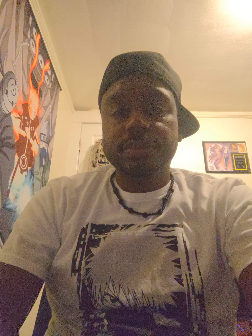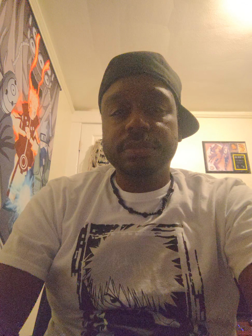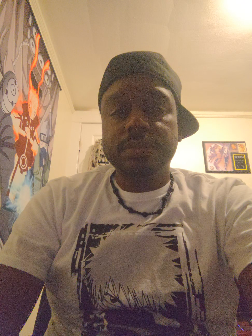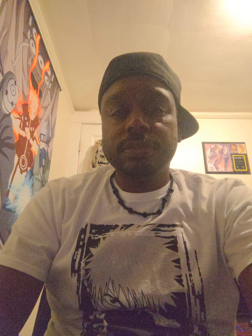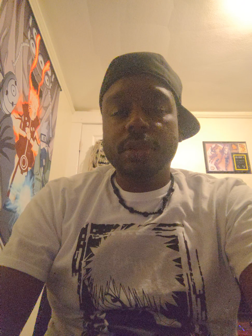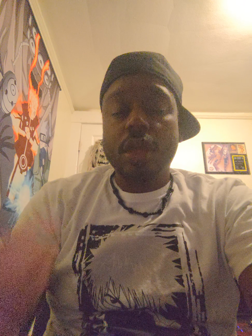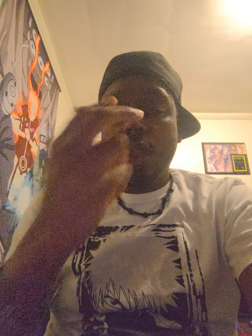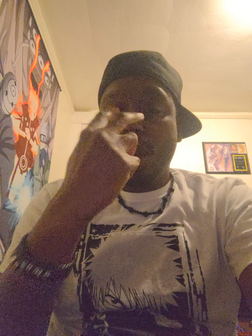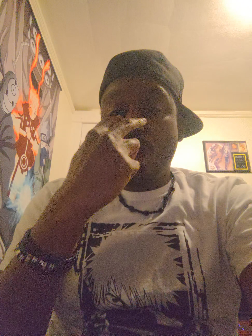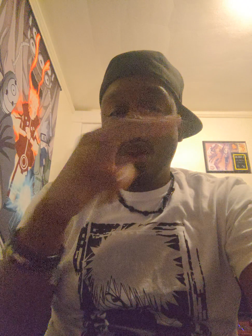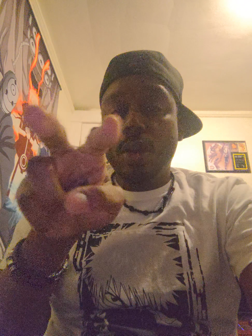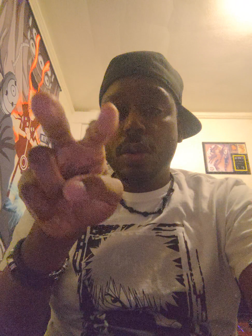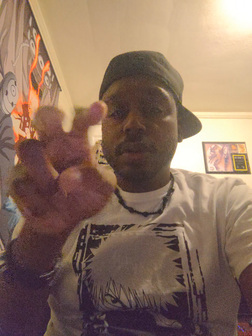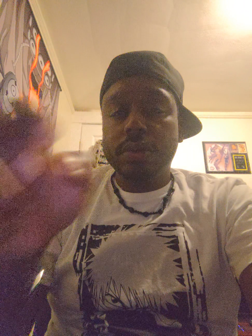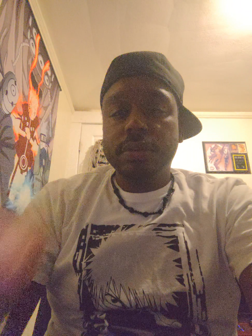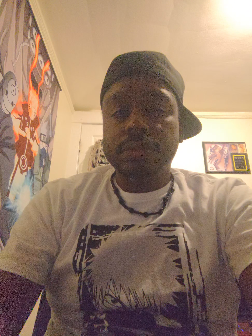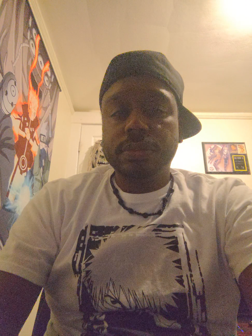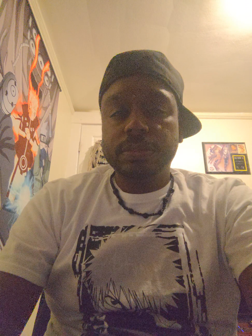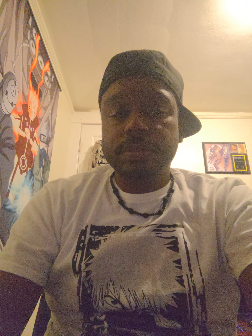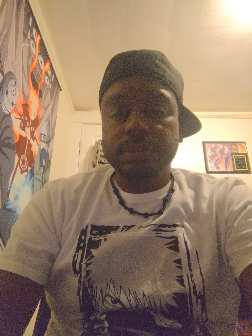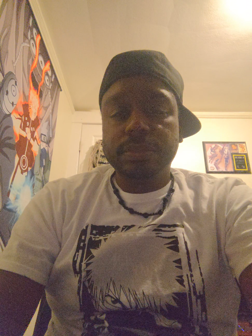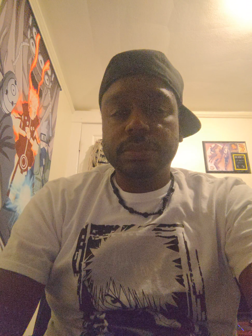look